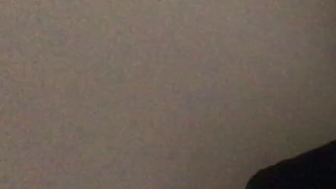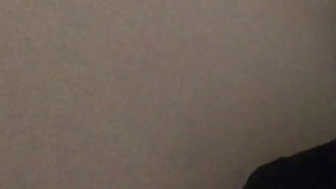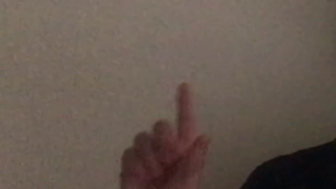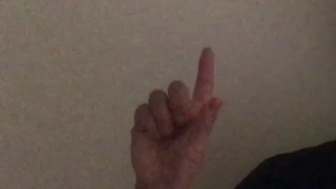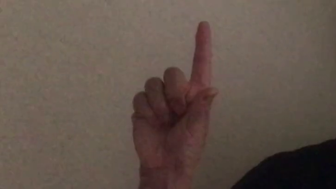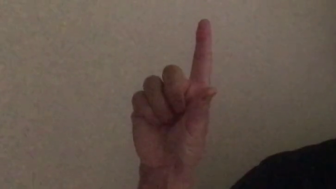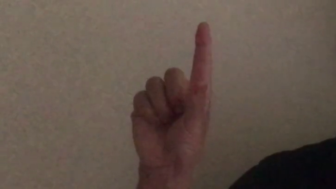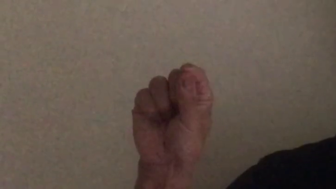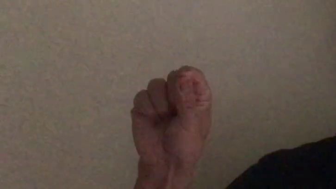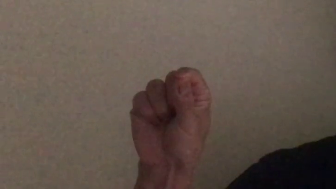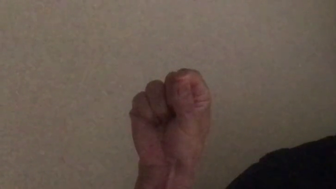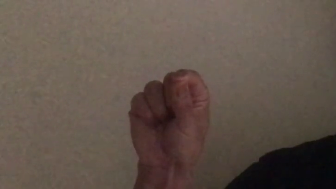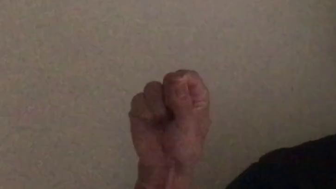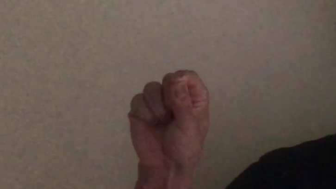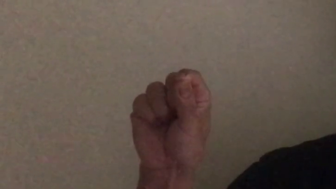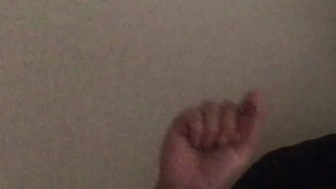आ